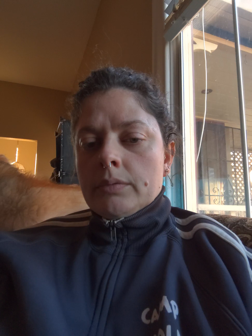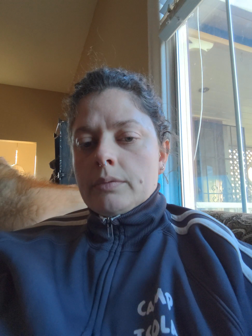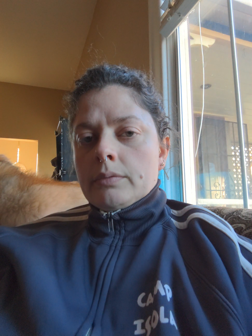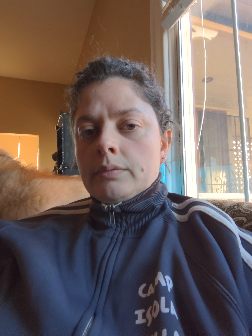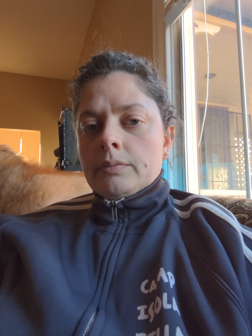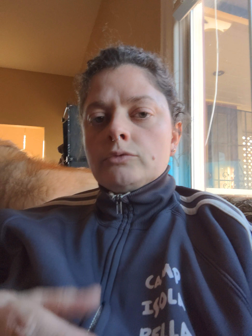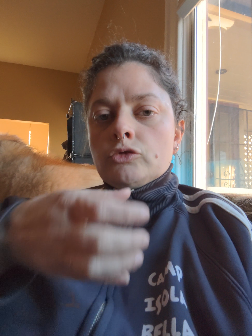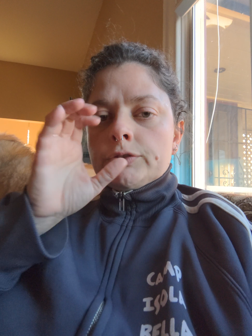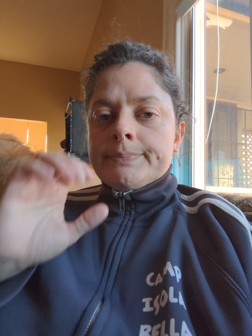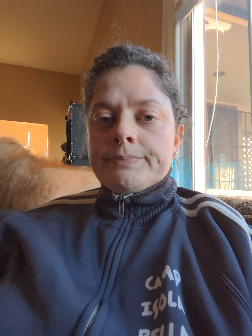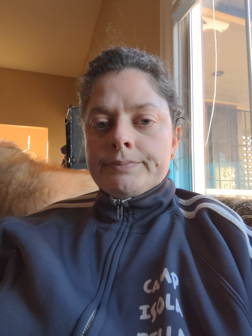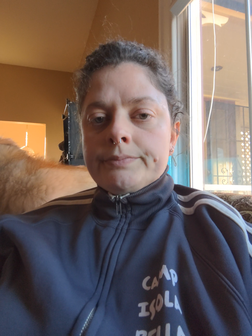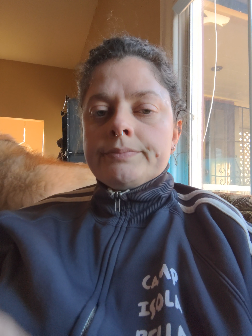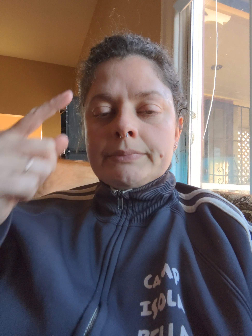drink